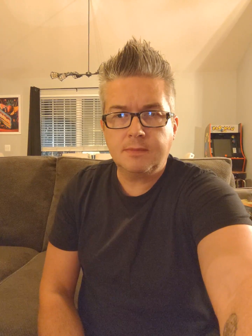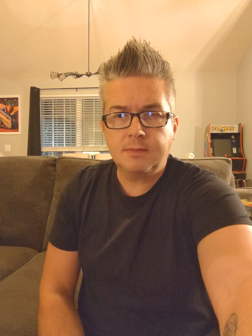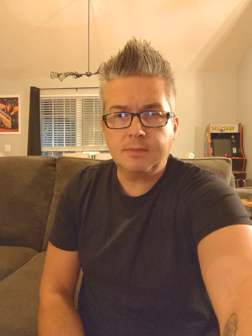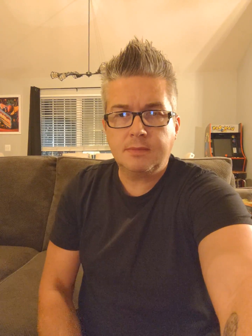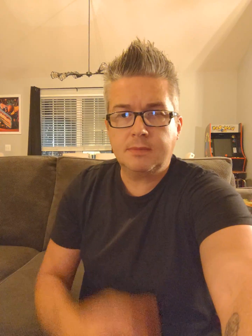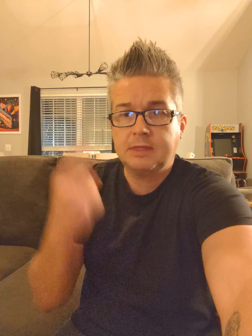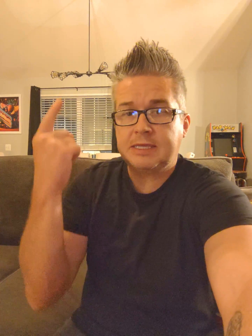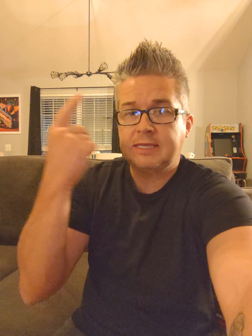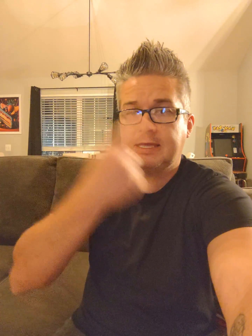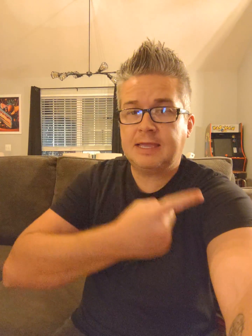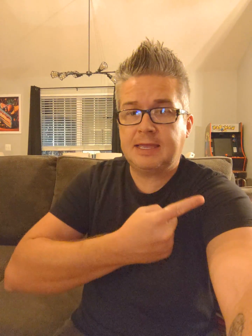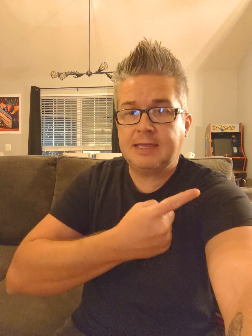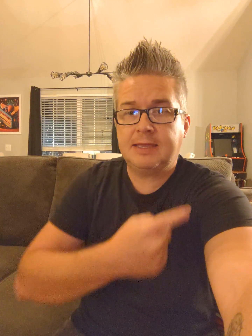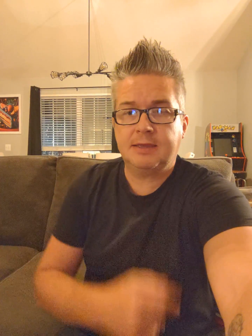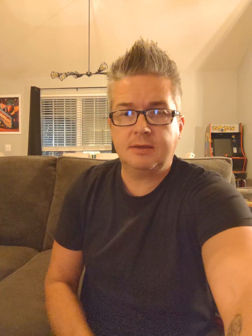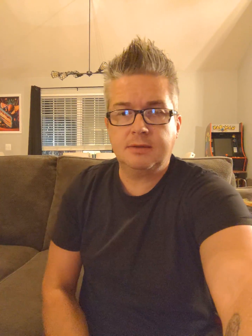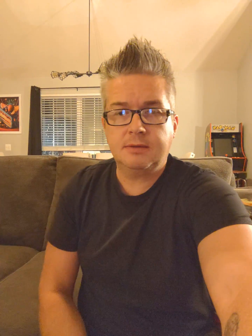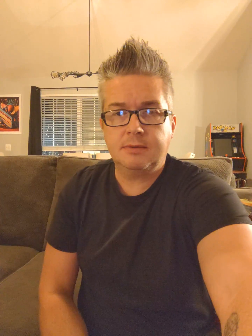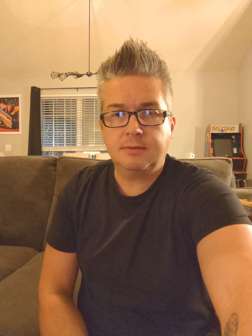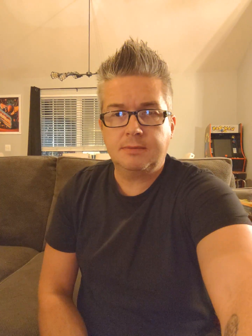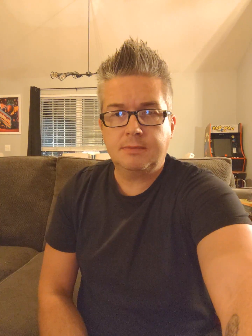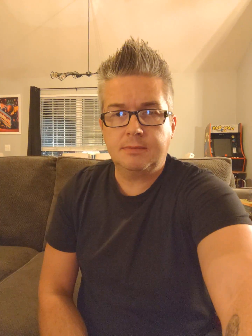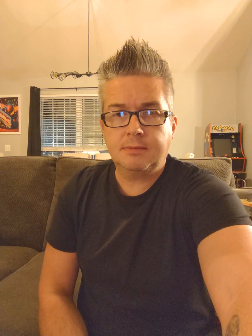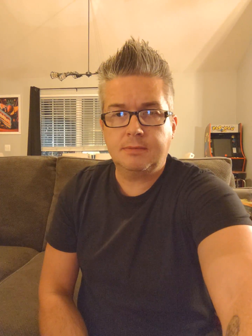day